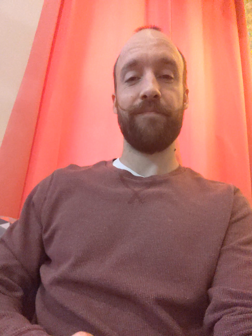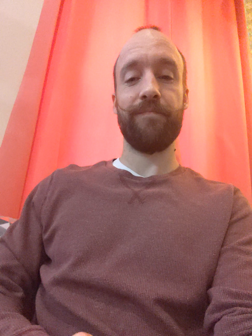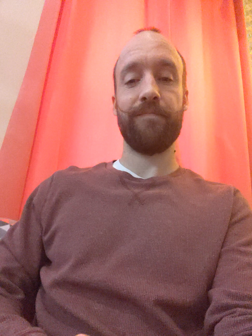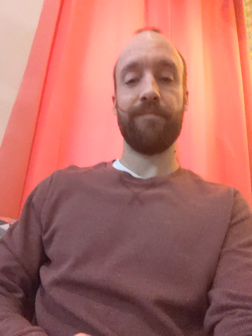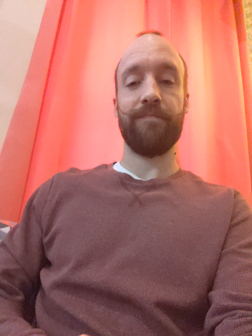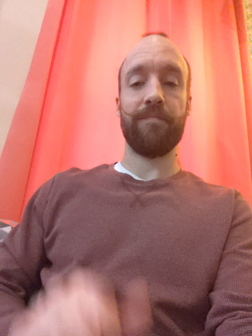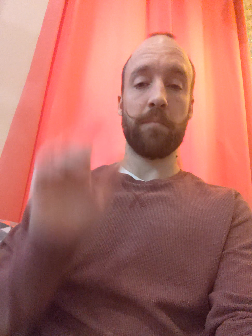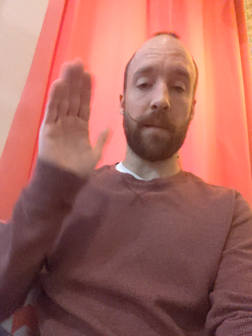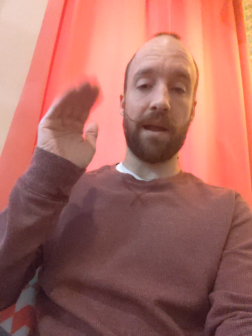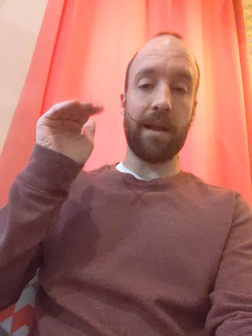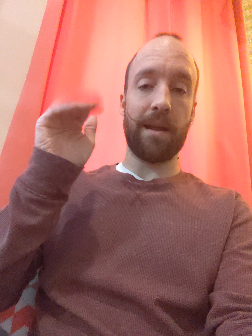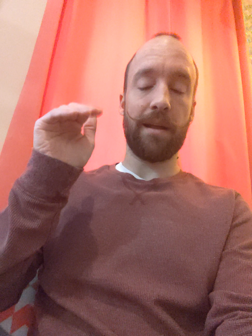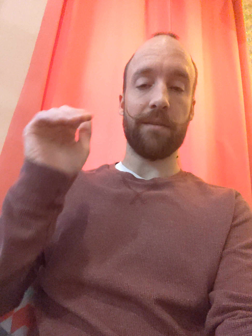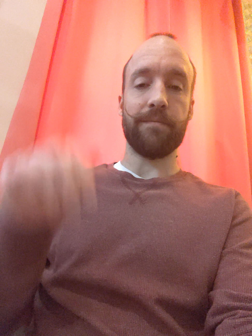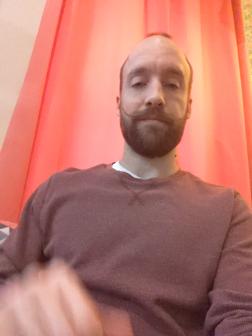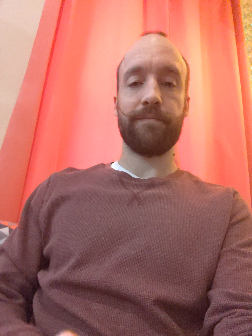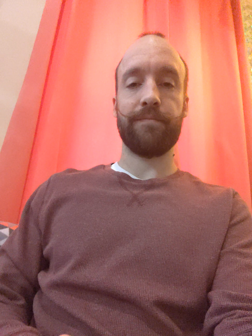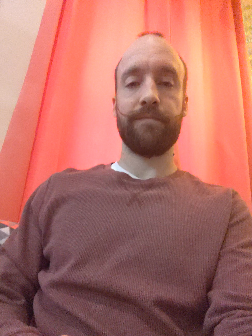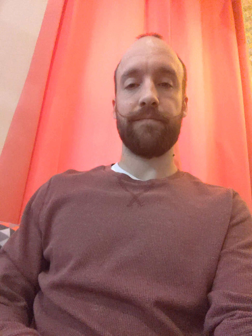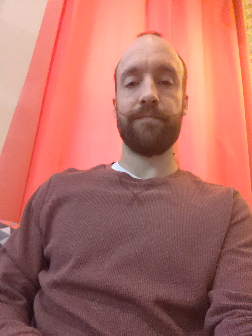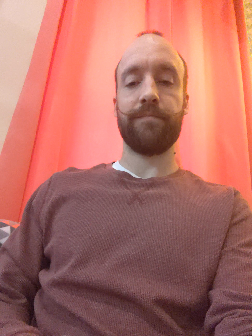bye